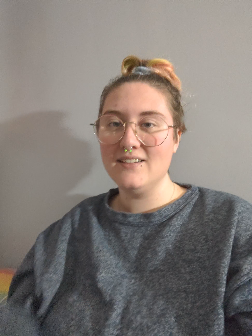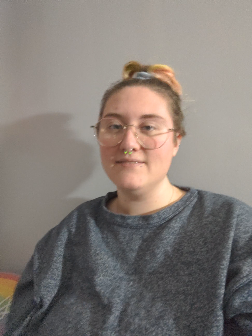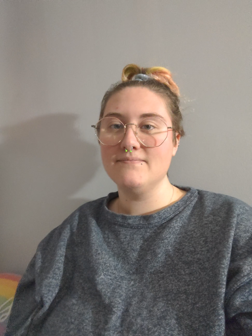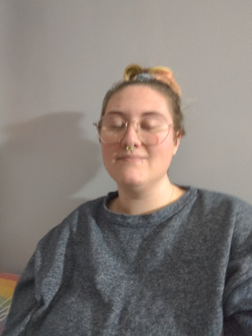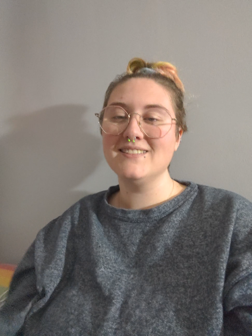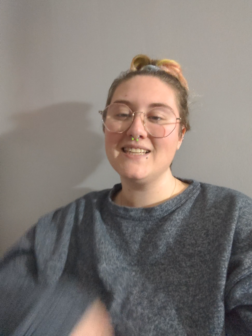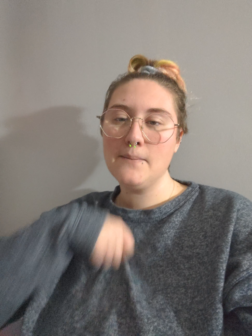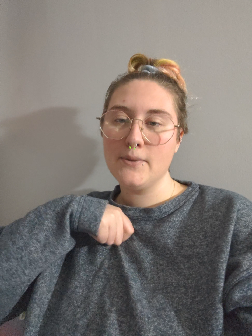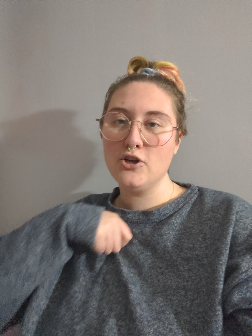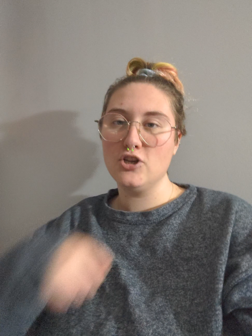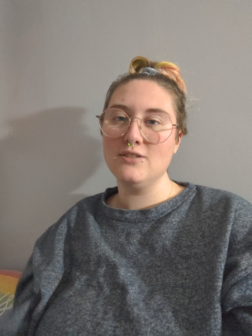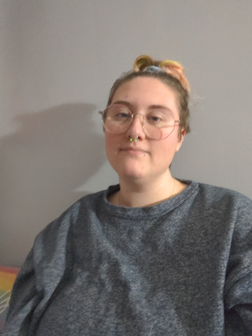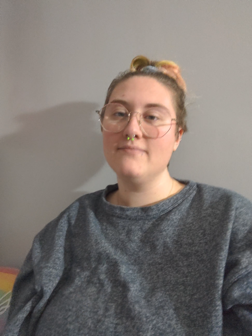zipper